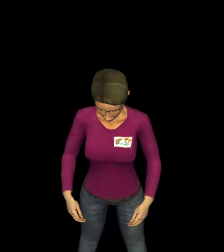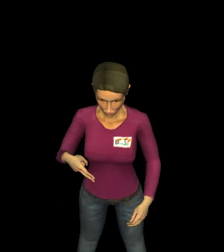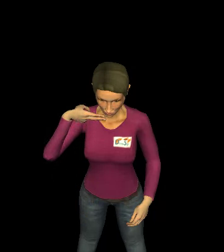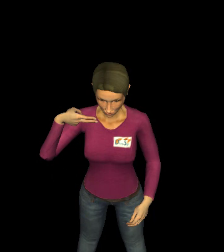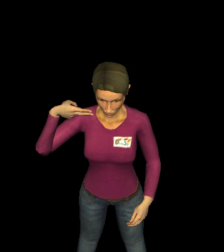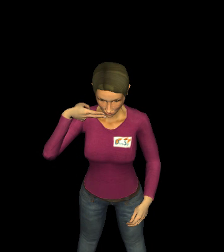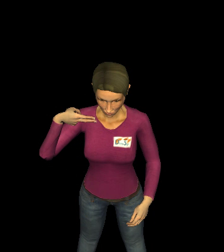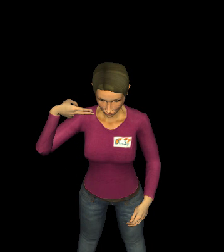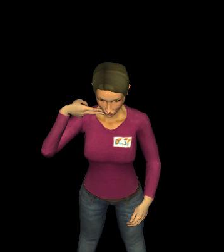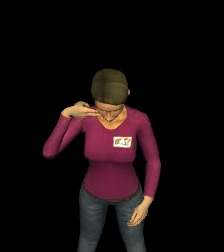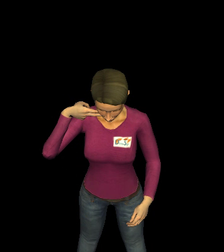نوفمبر